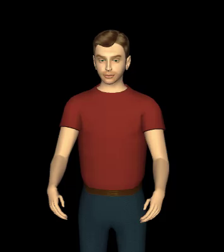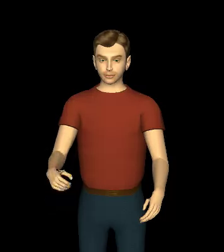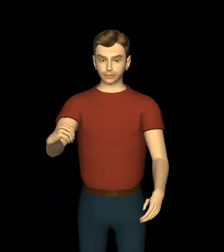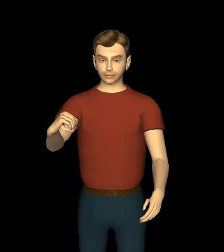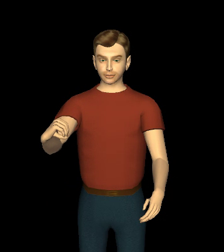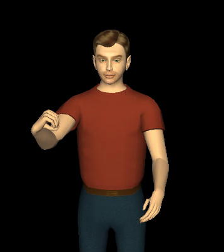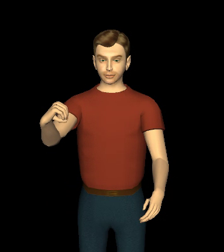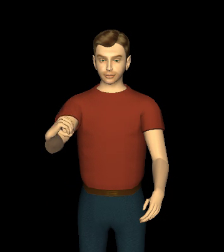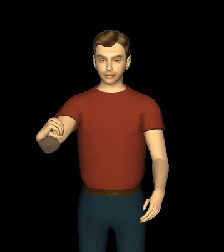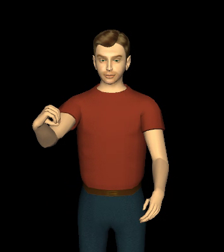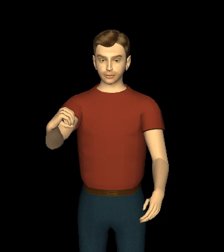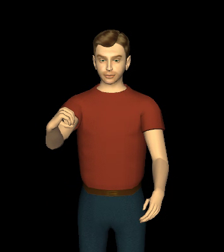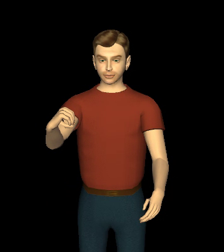أكتوبر